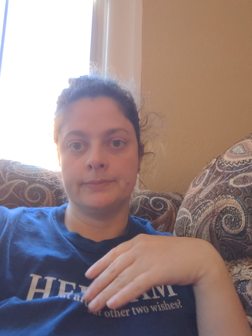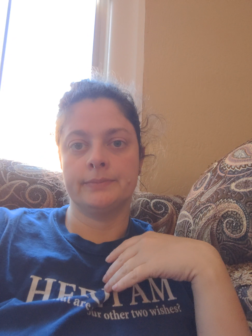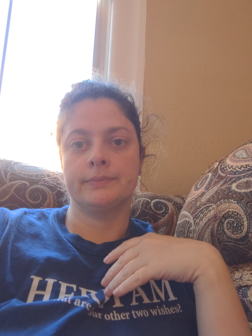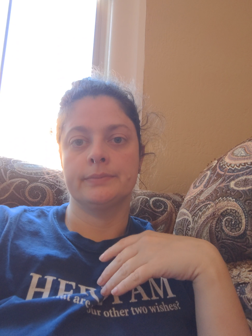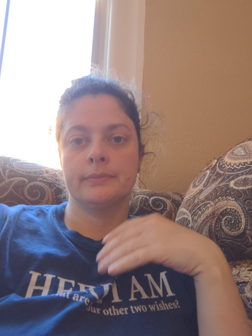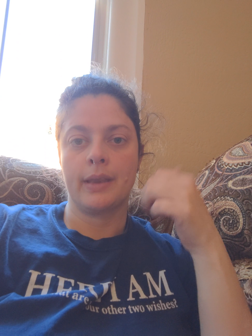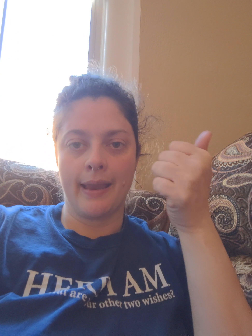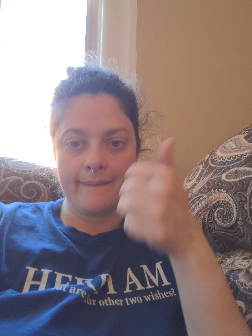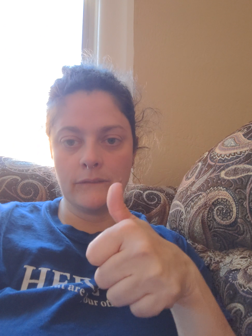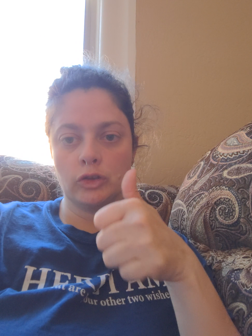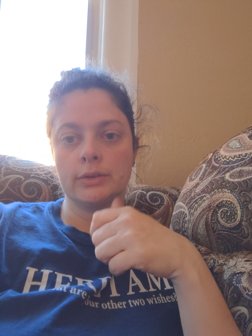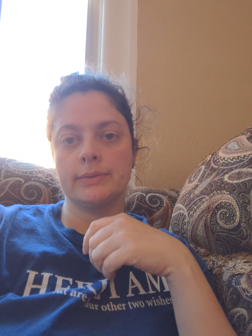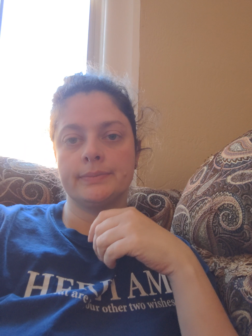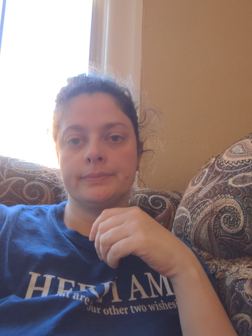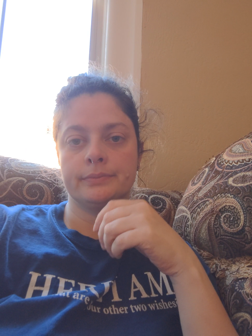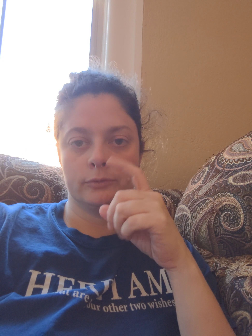every